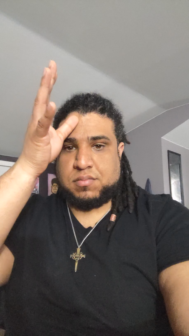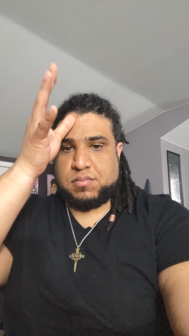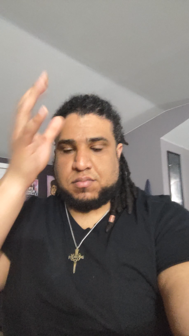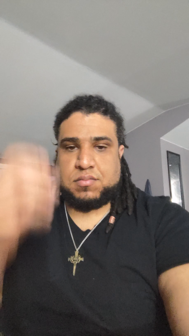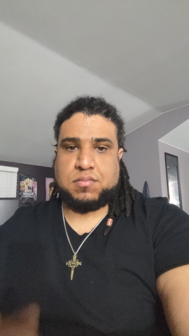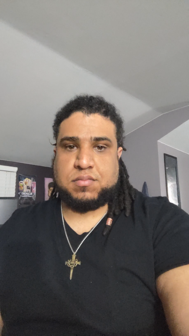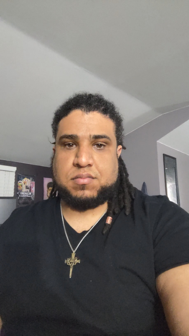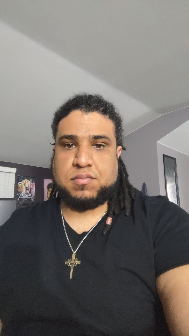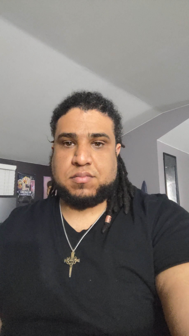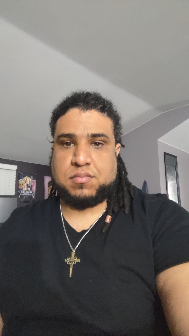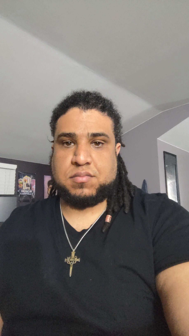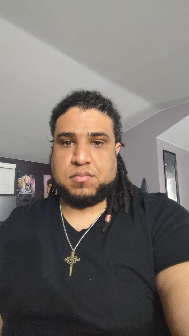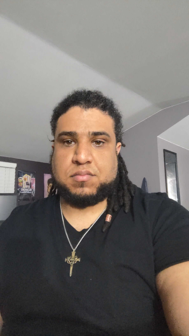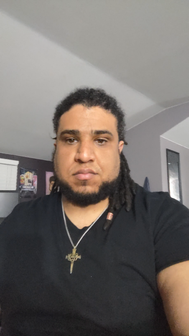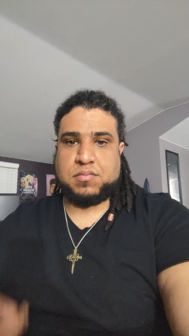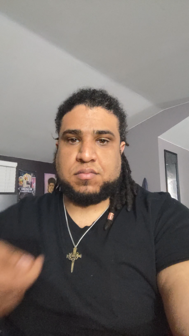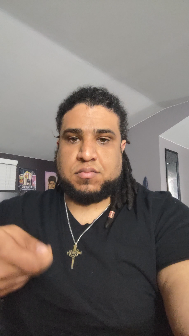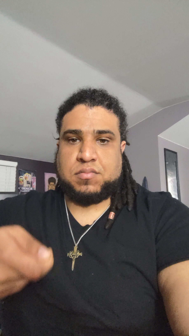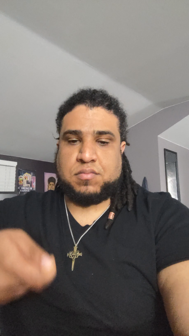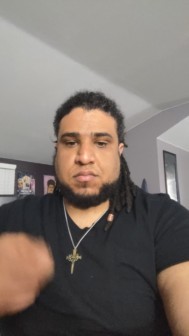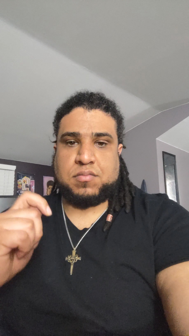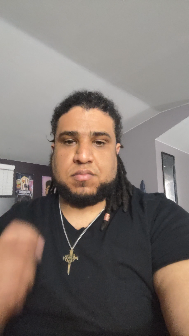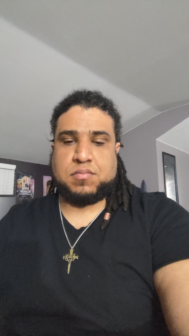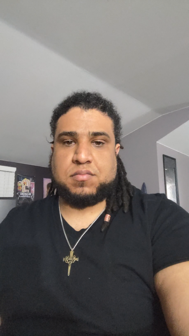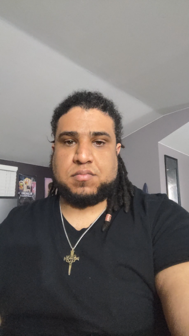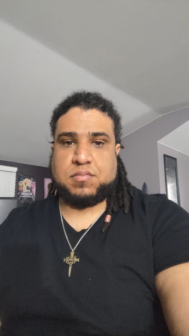shovel